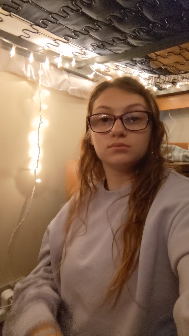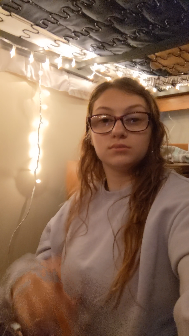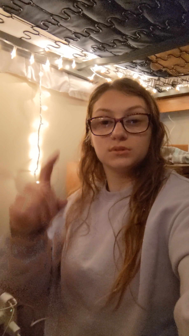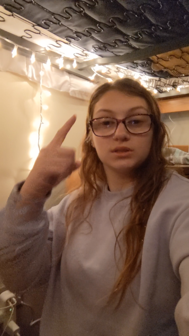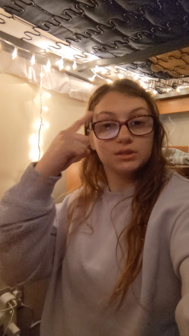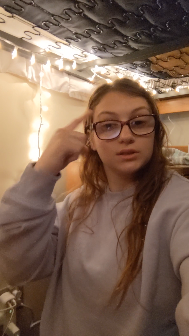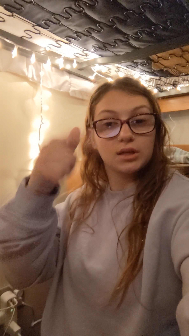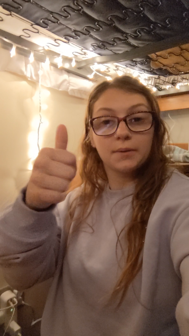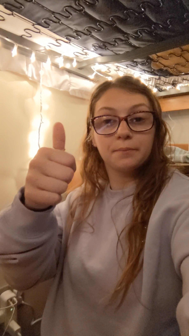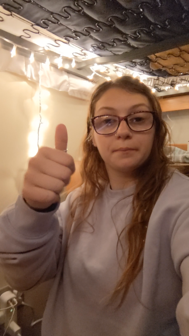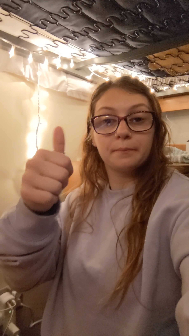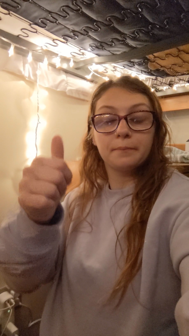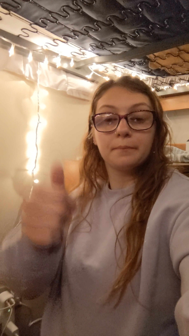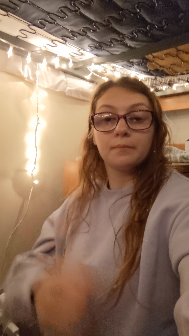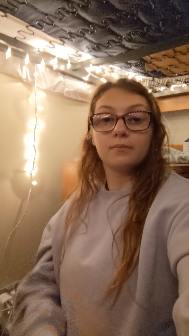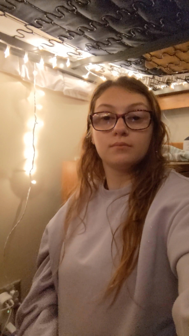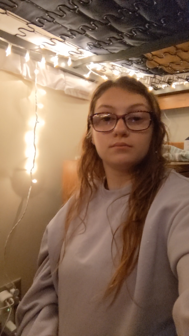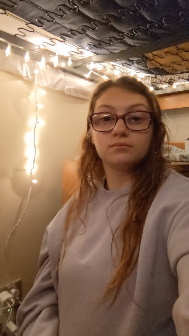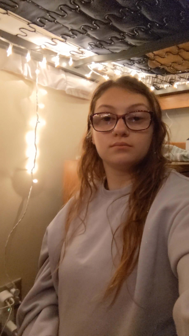dime